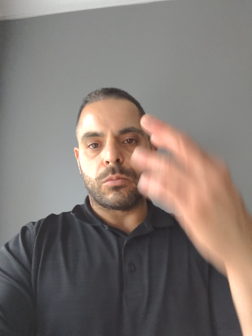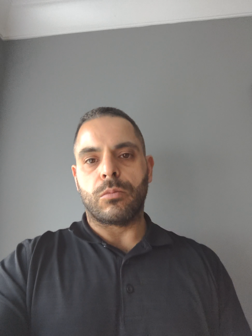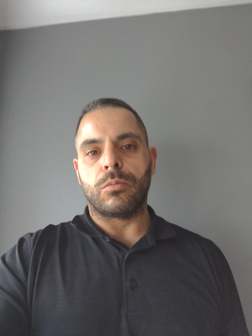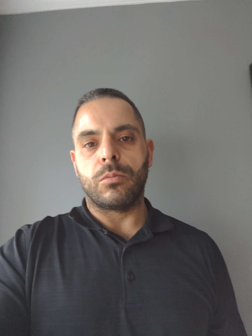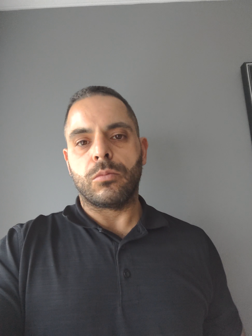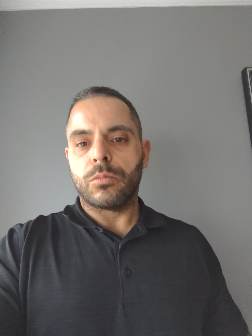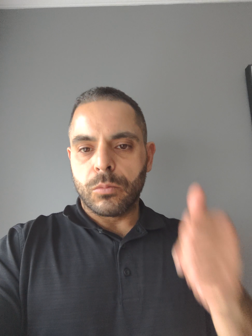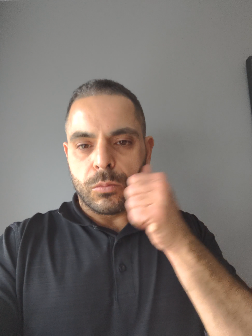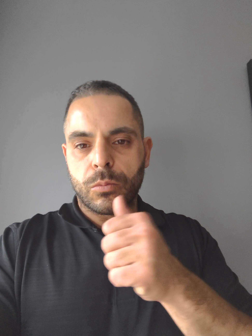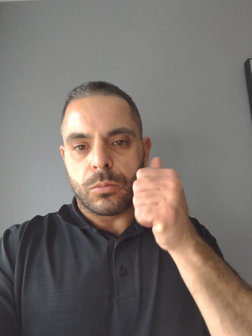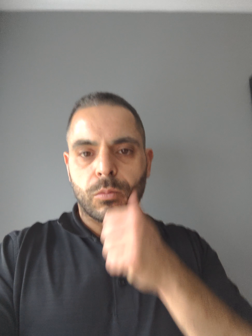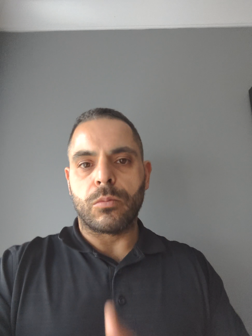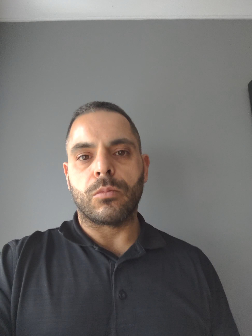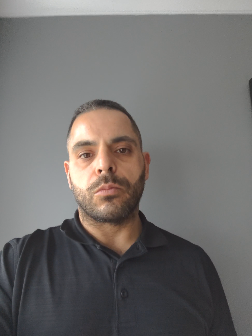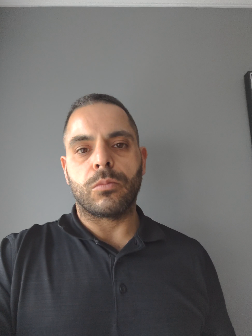girl